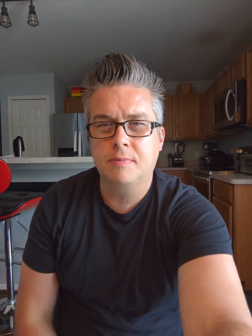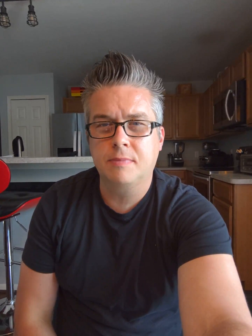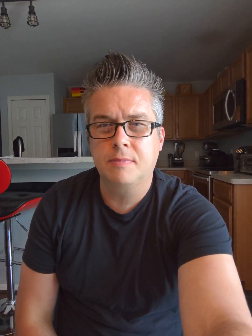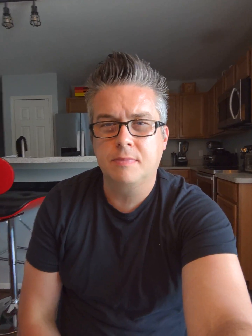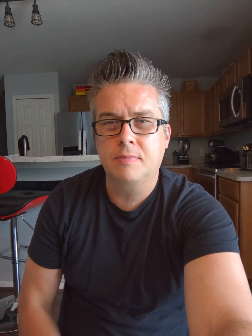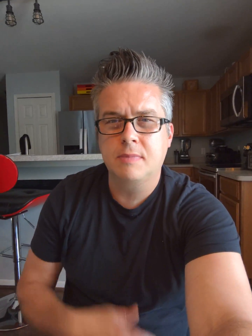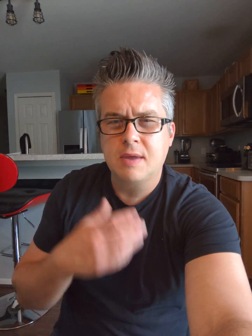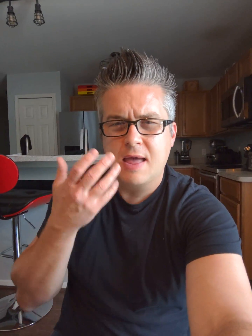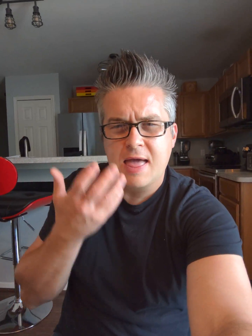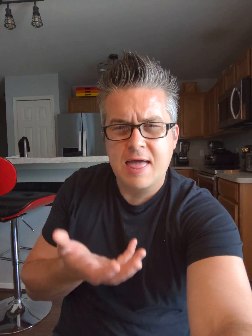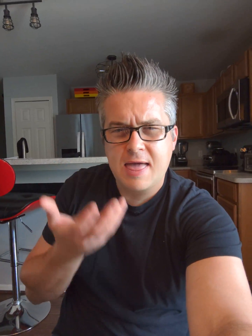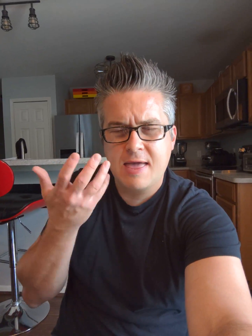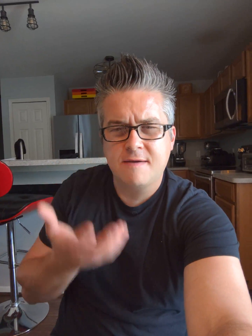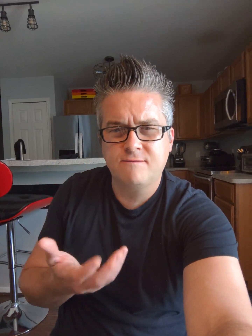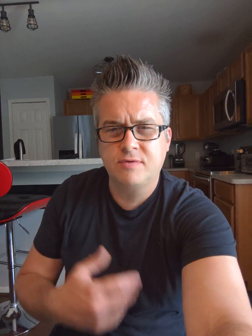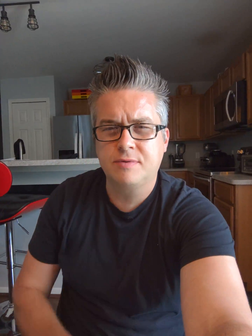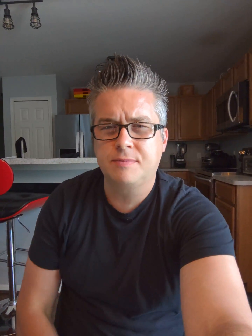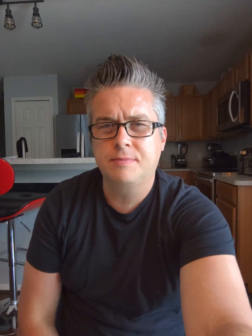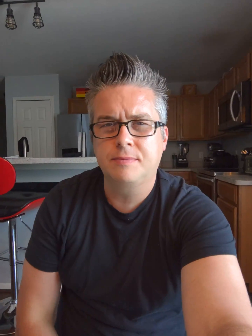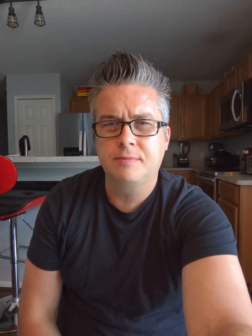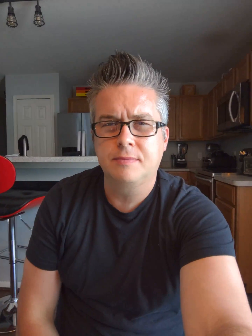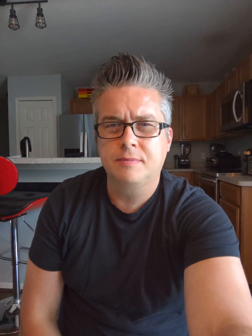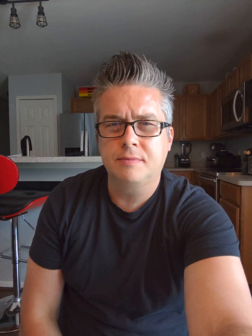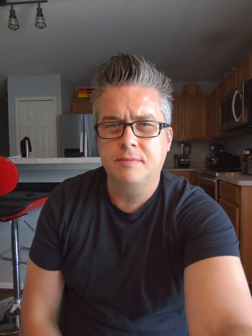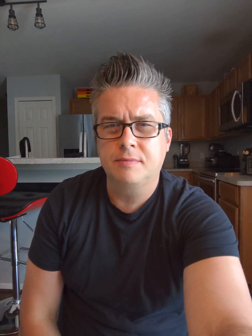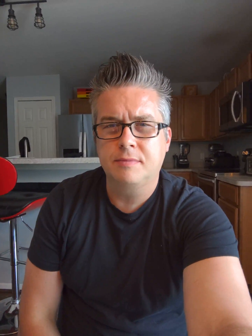heavy